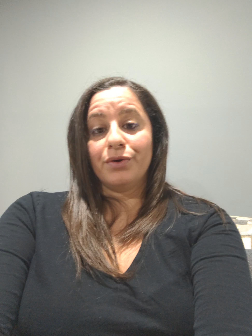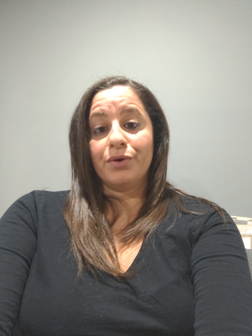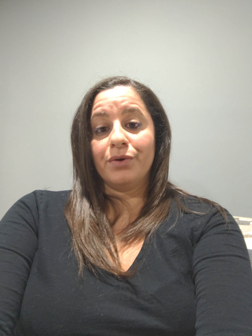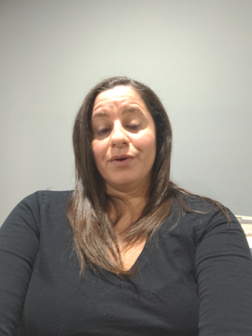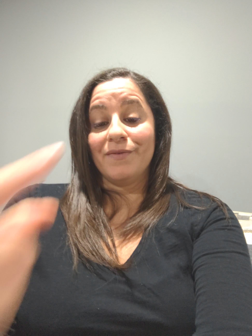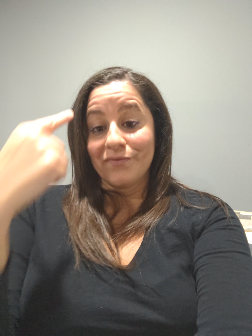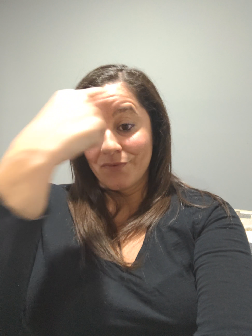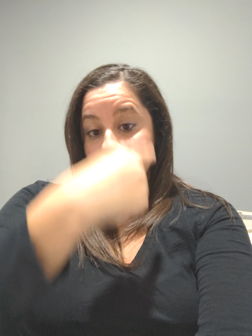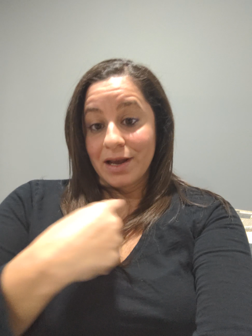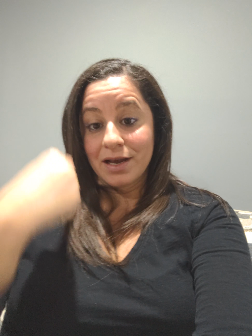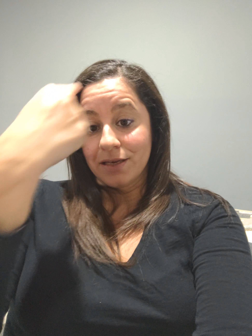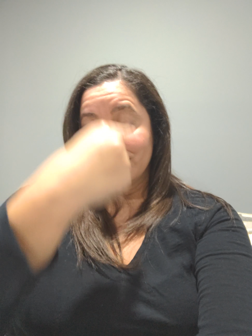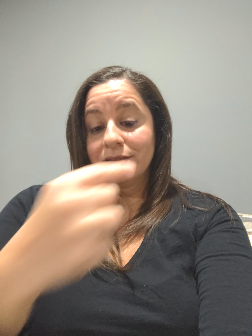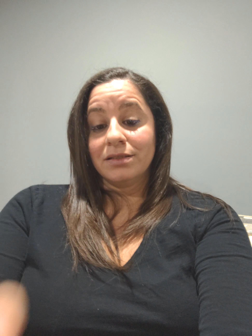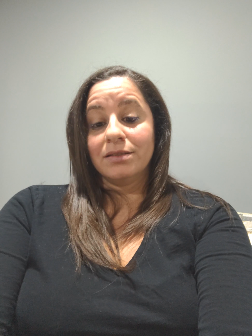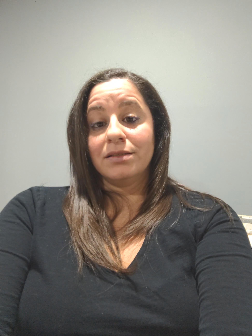face